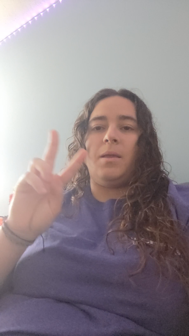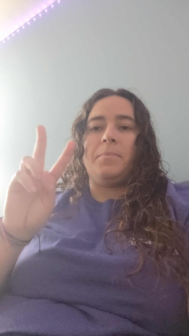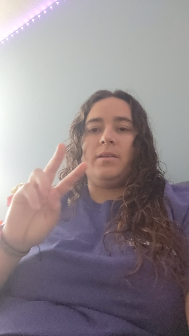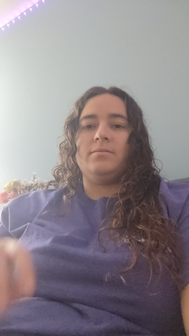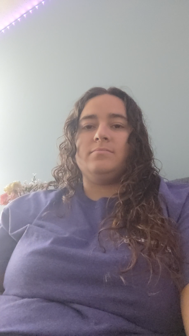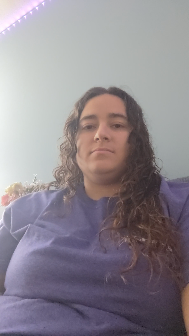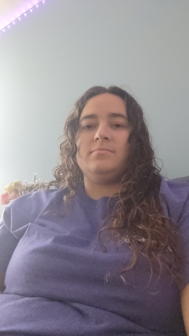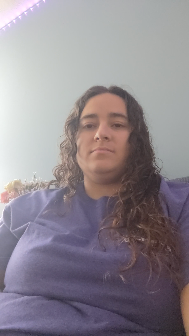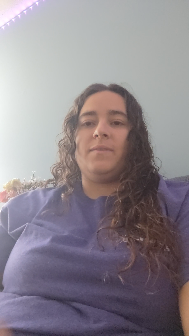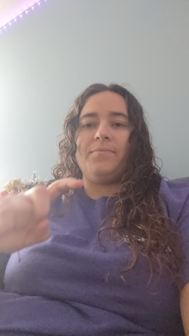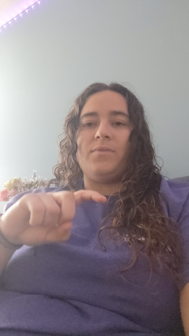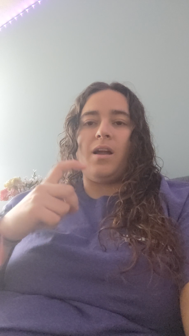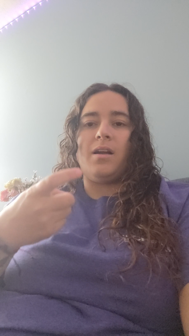friend